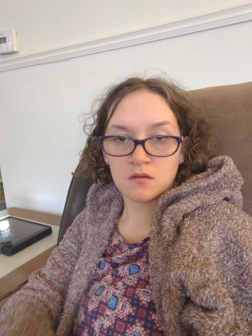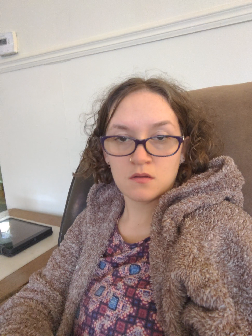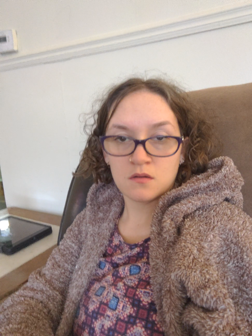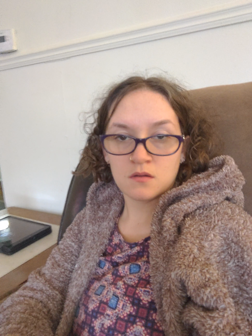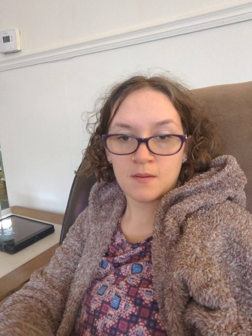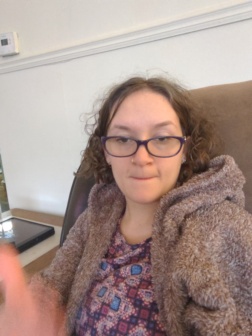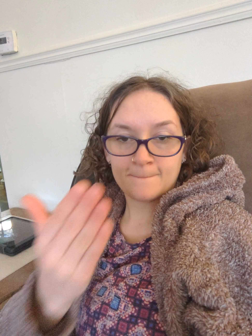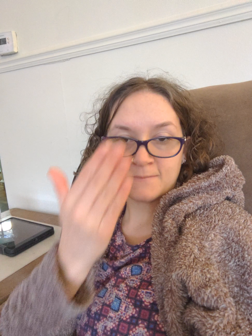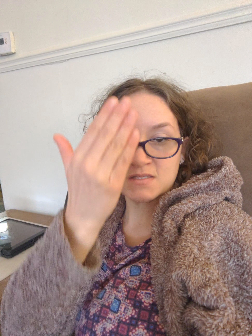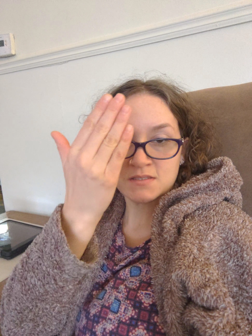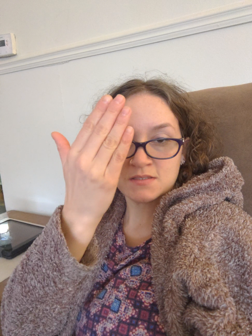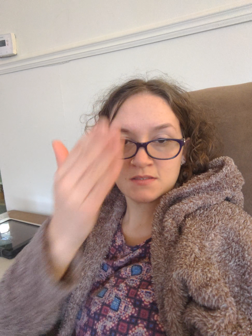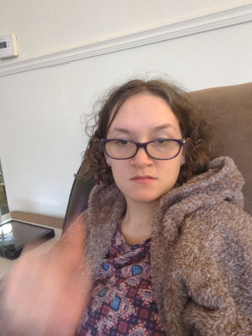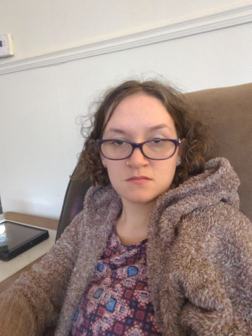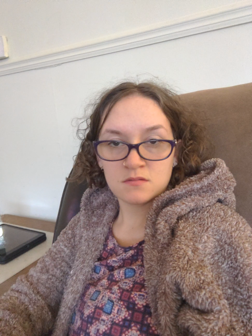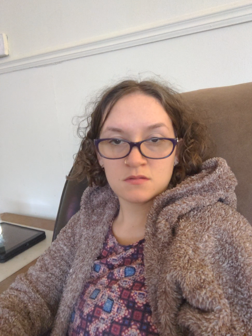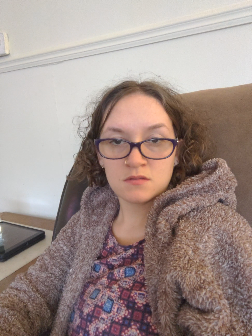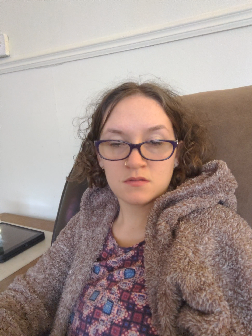mitten